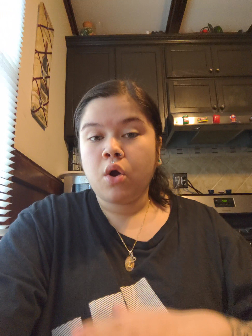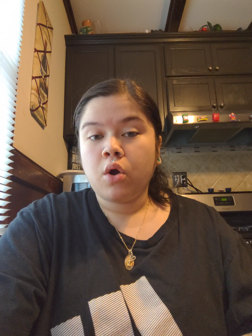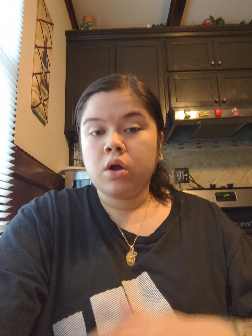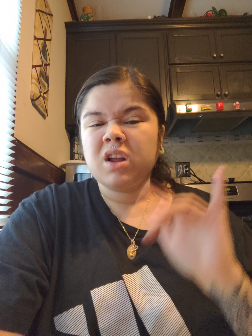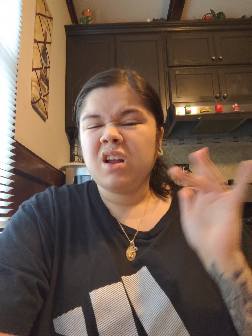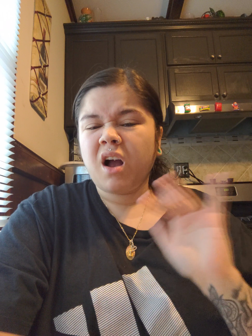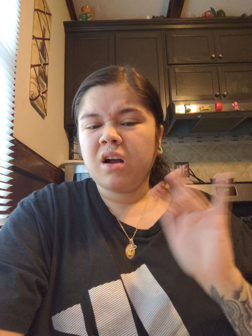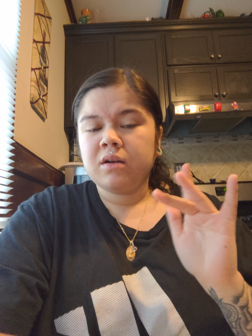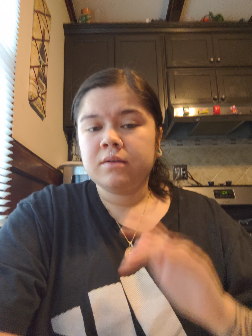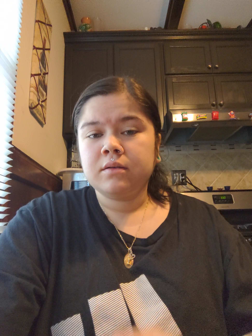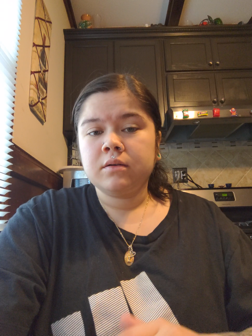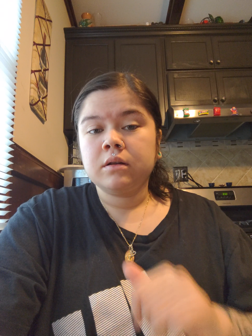yucky